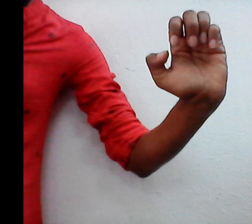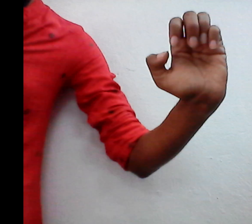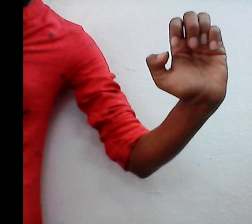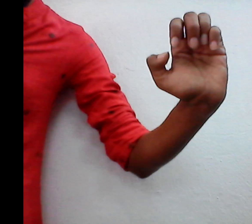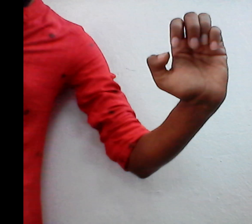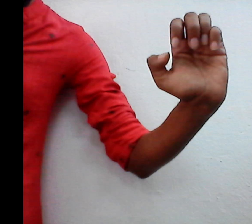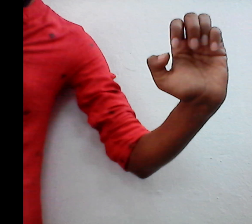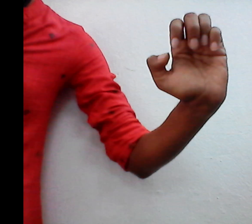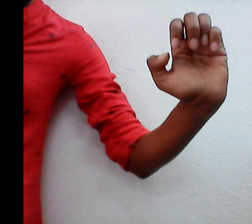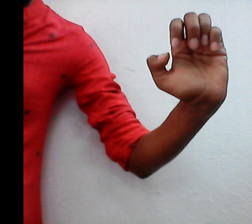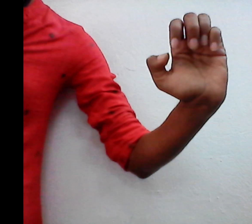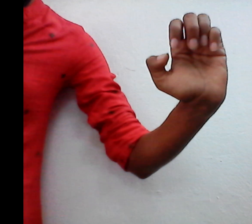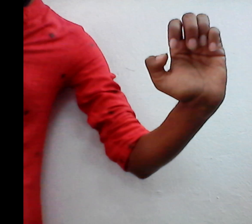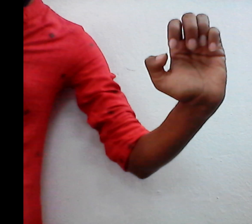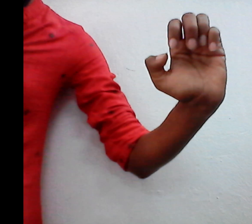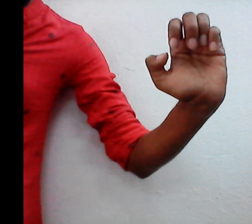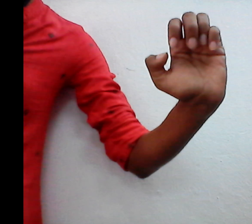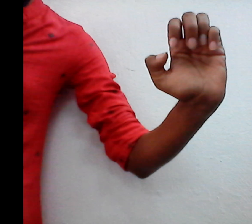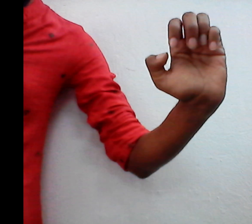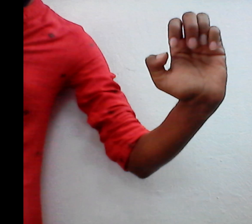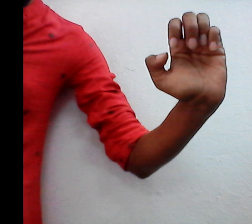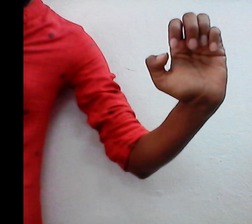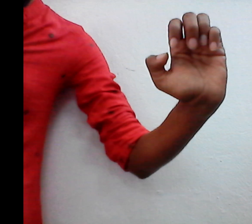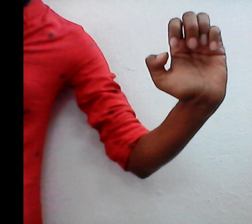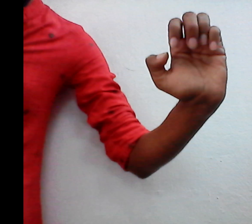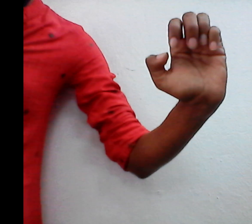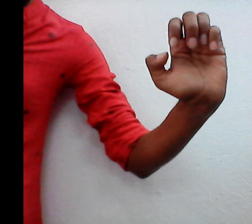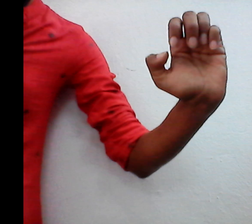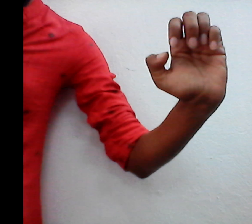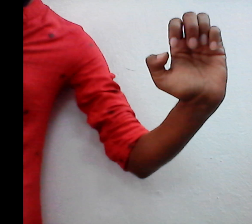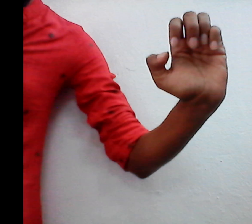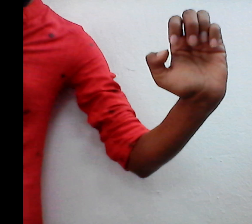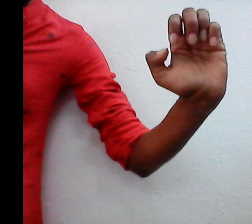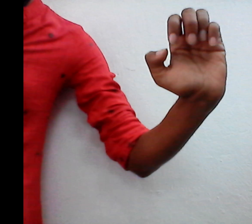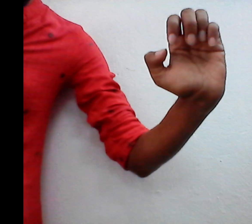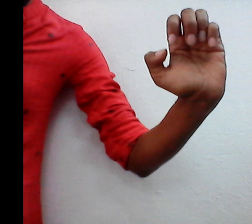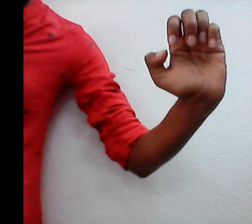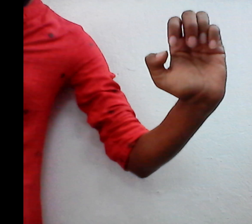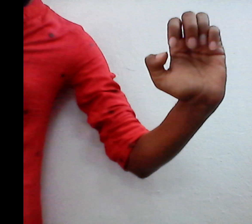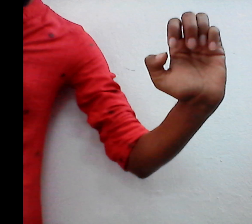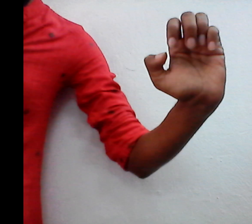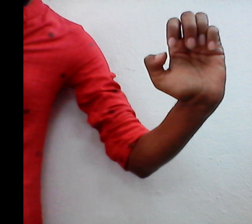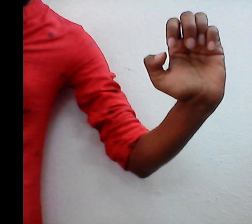ഇ